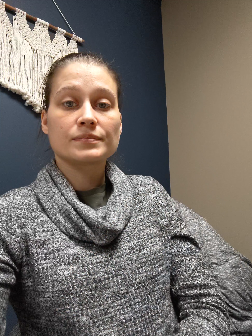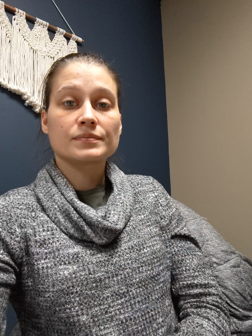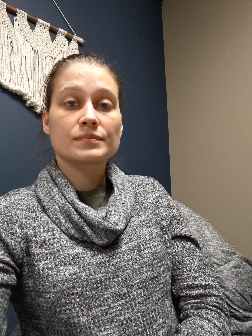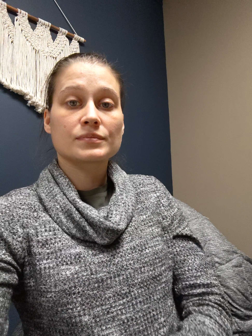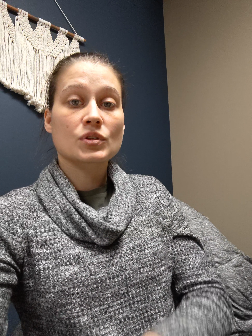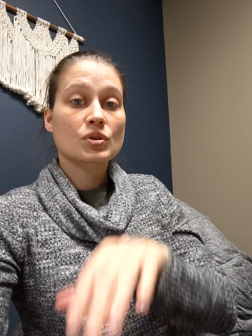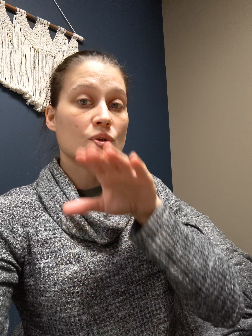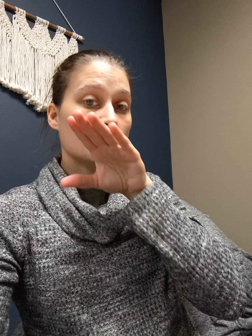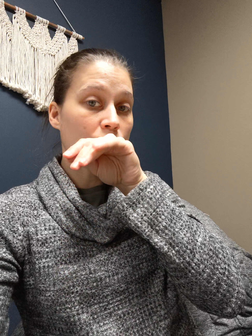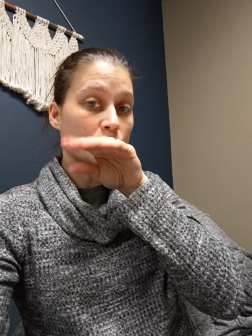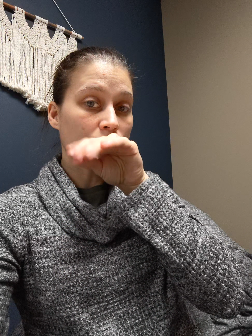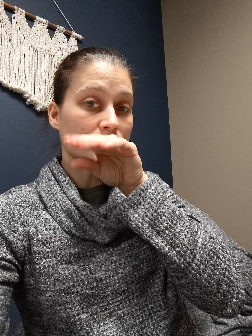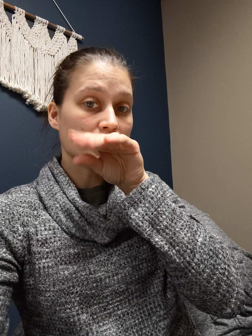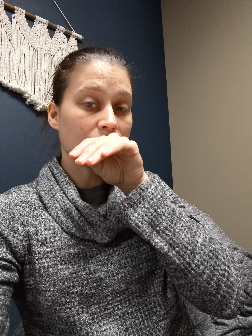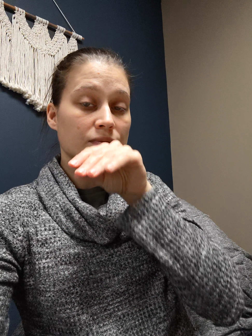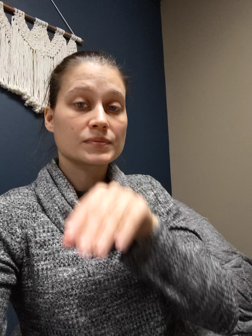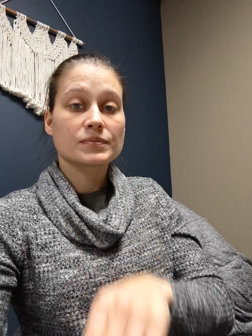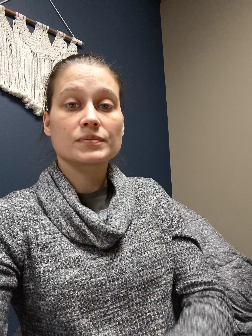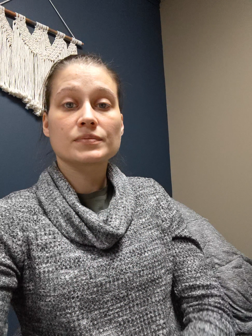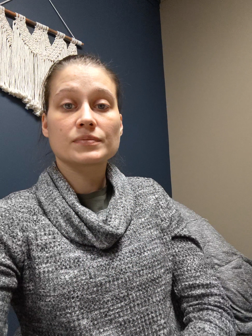goose